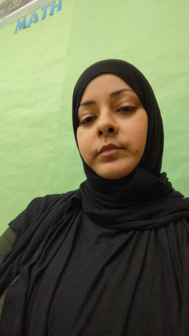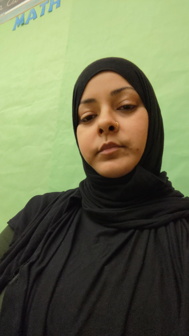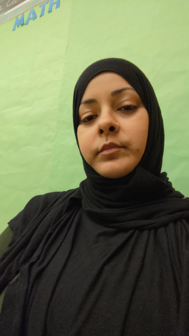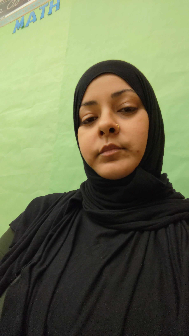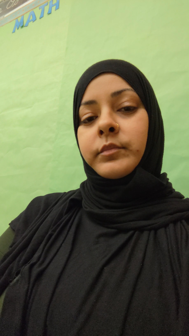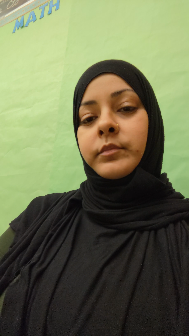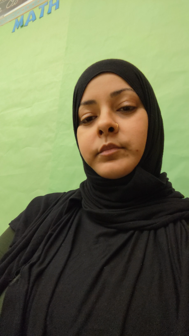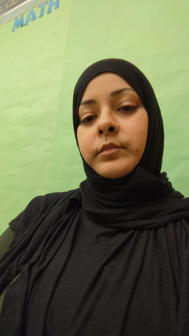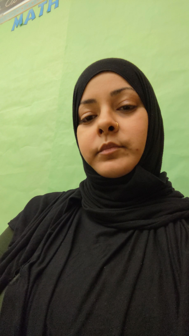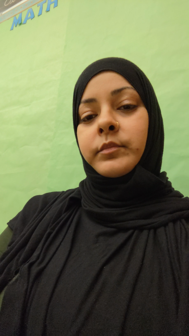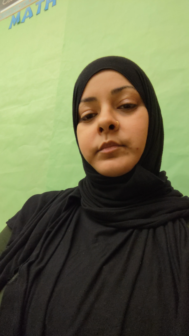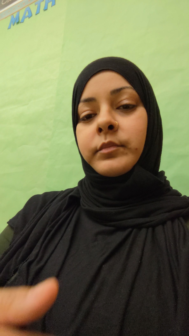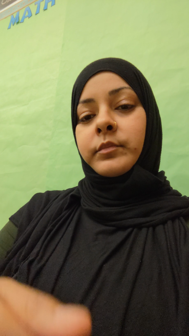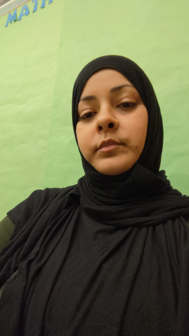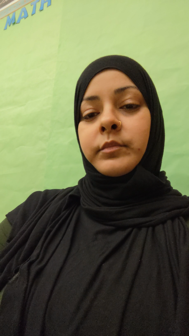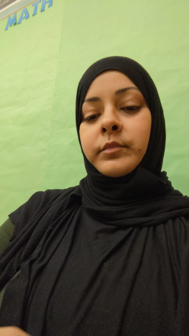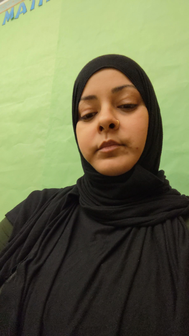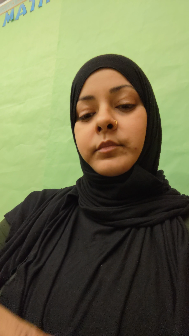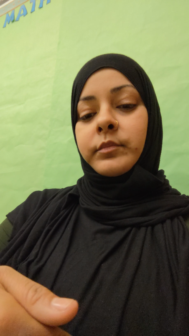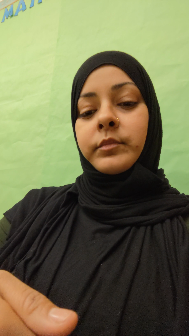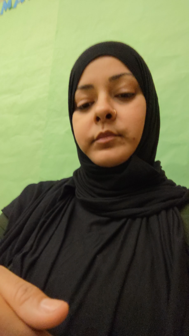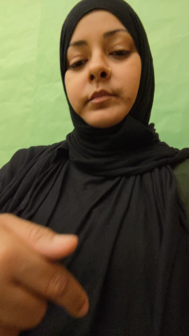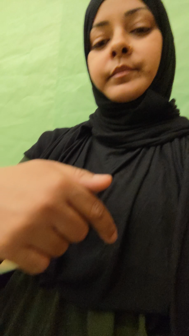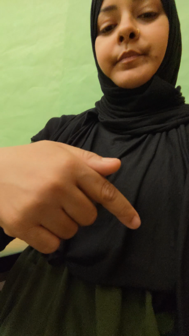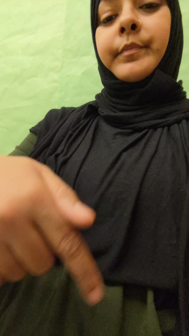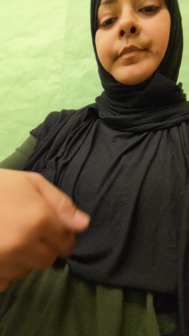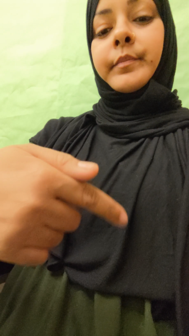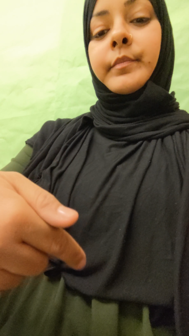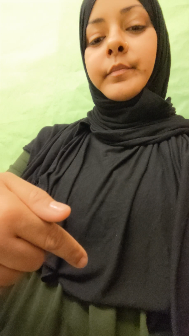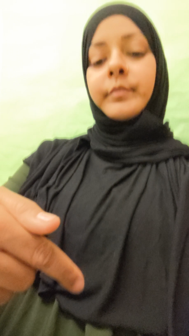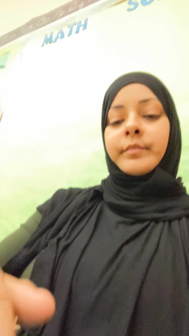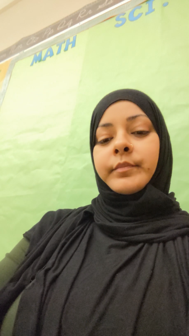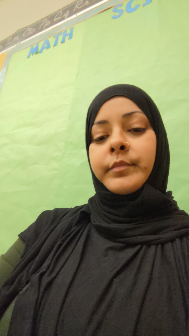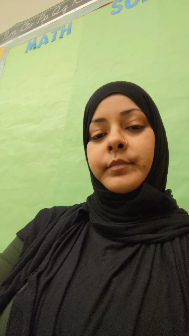belly button